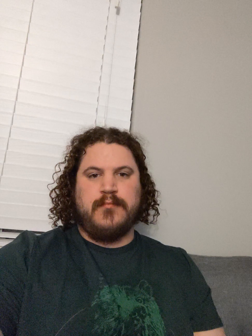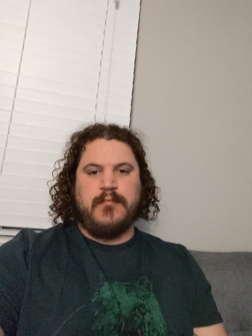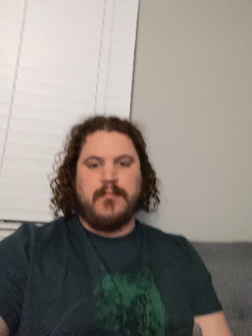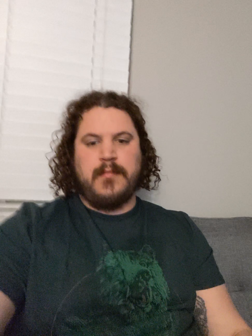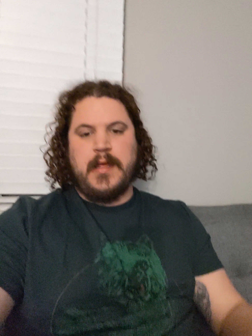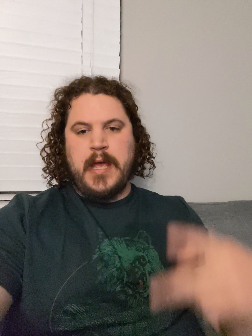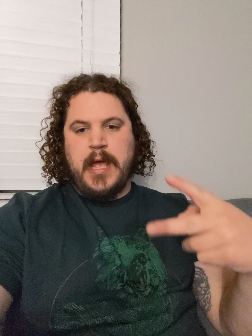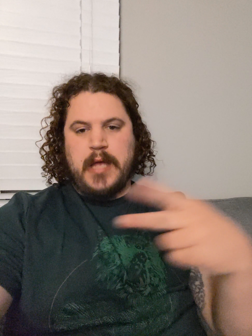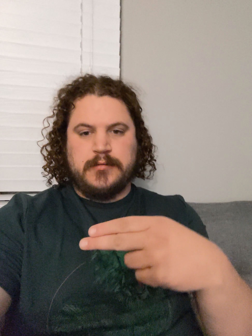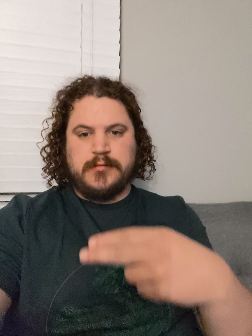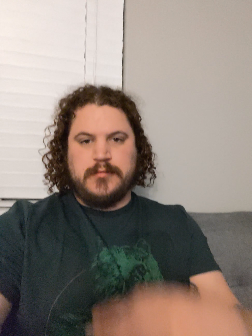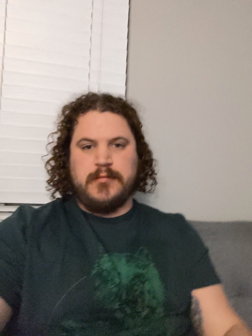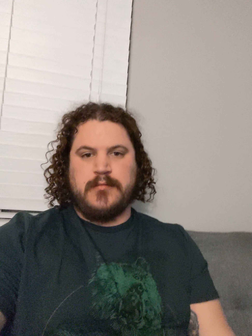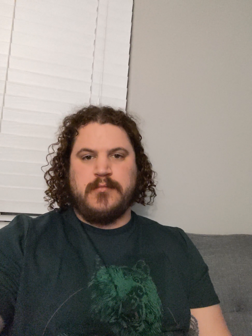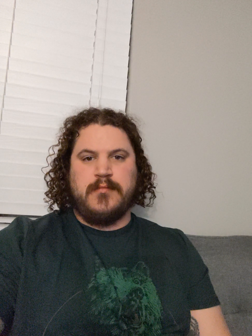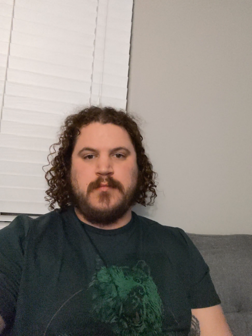cut